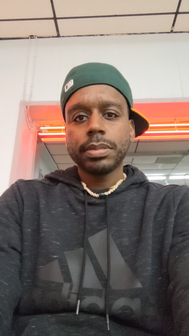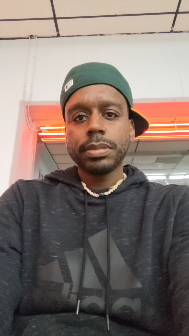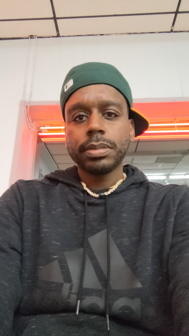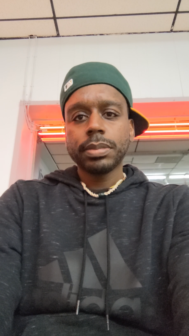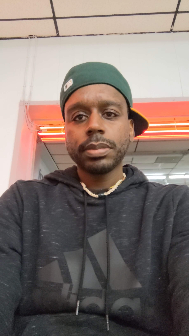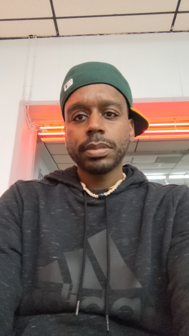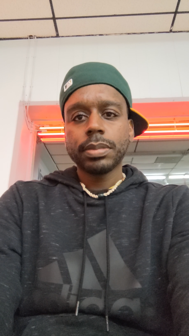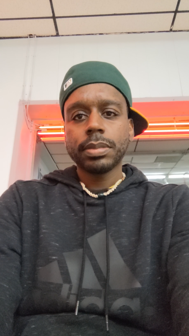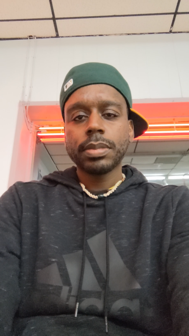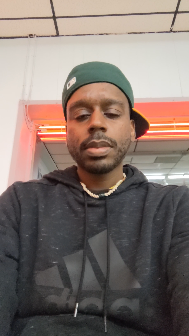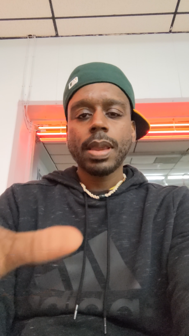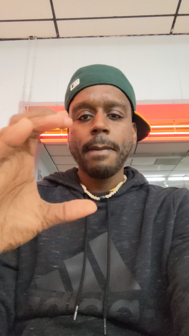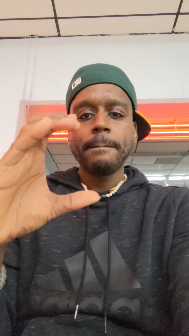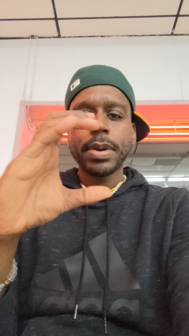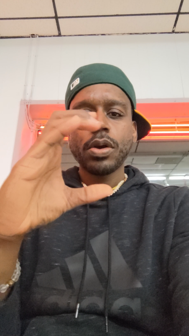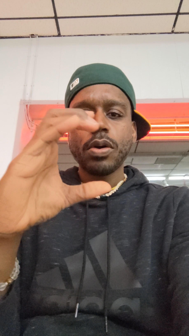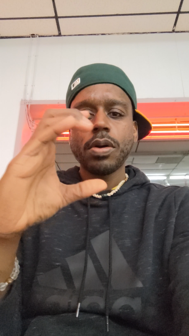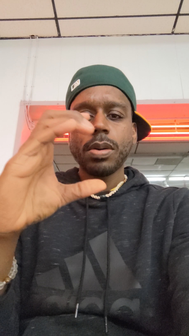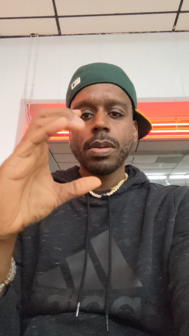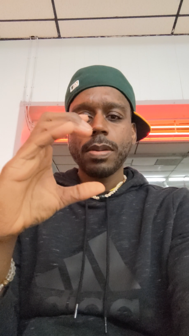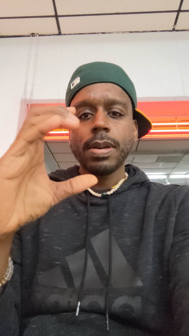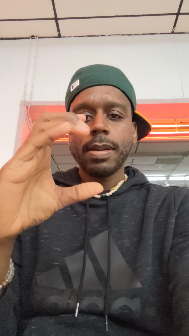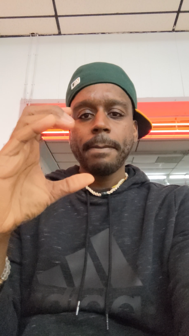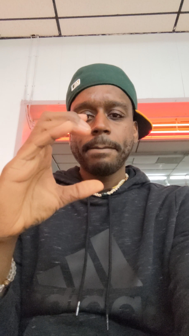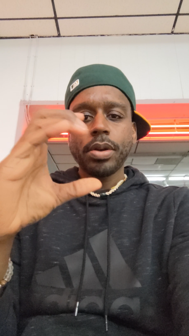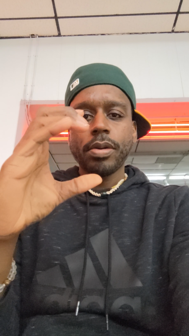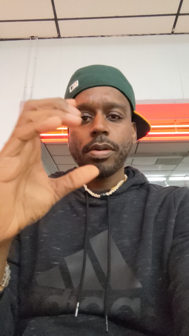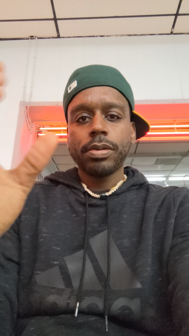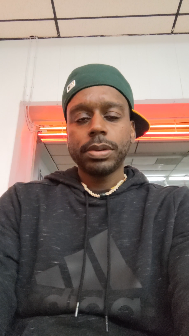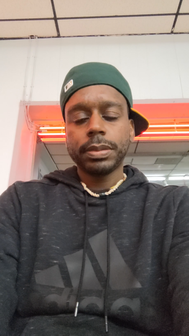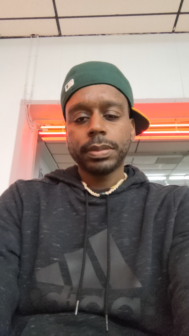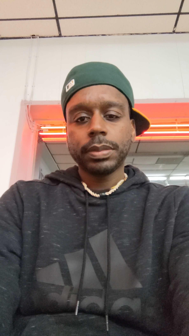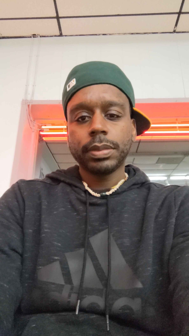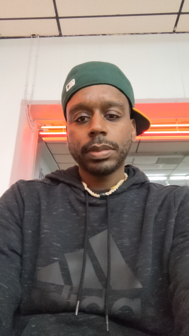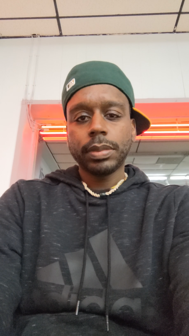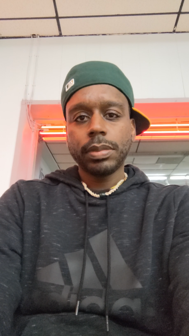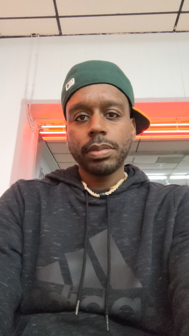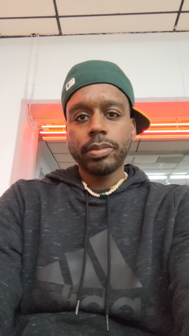ball